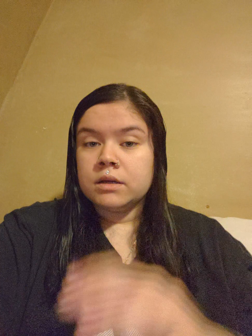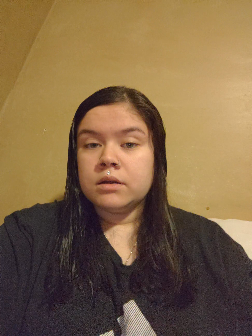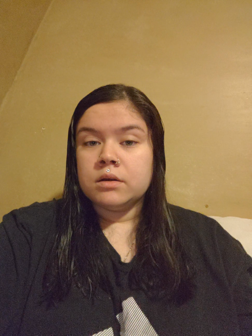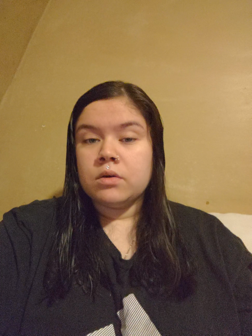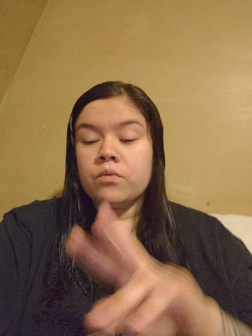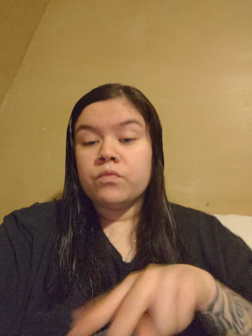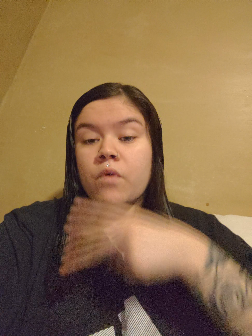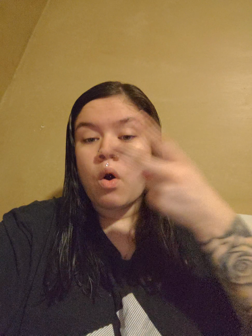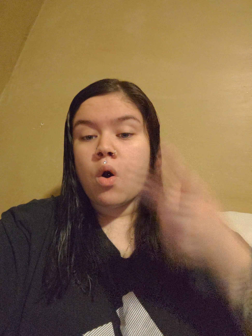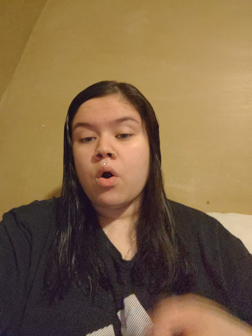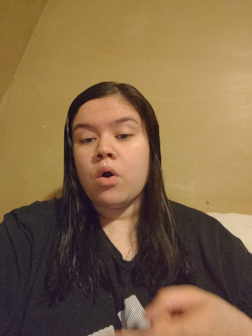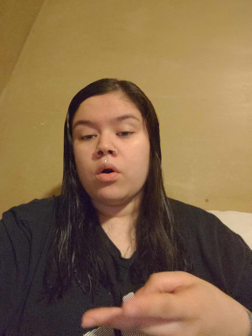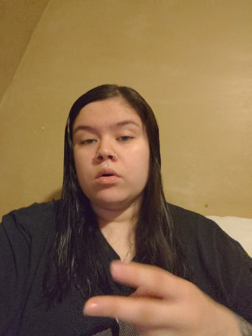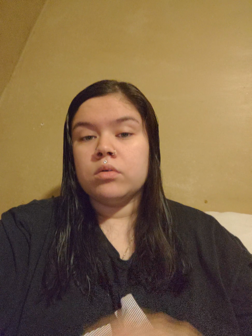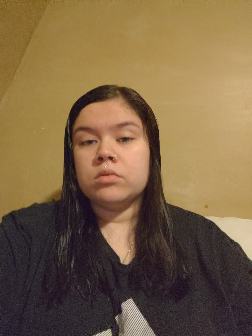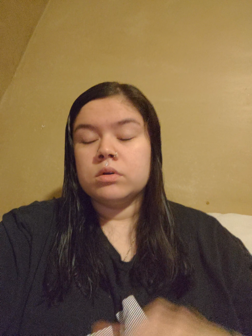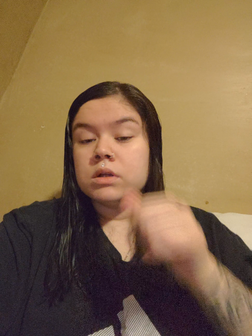fall